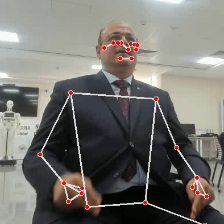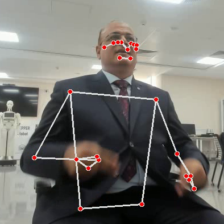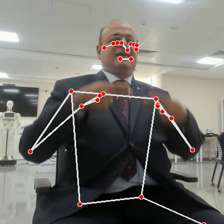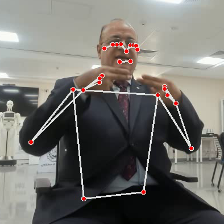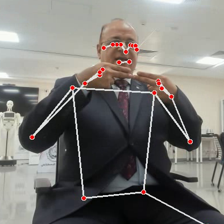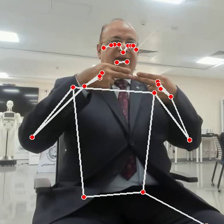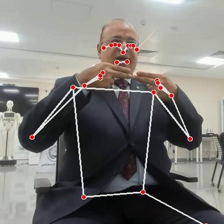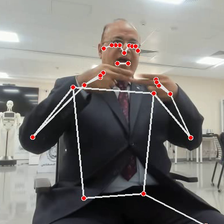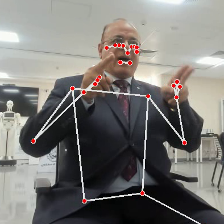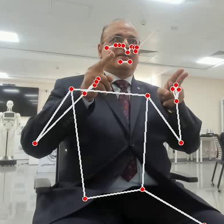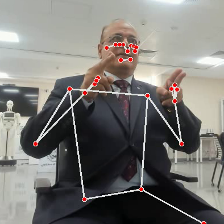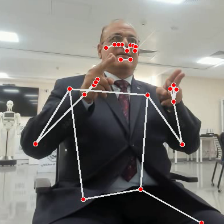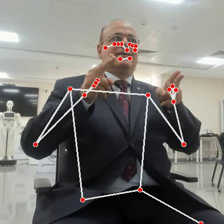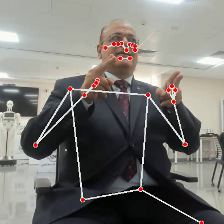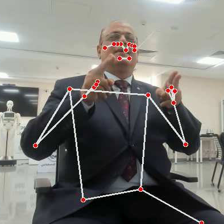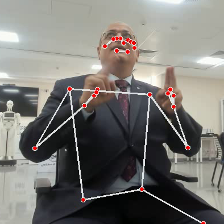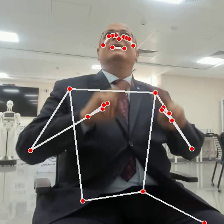mashy